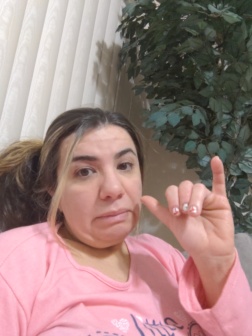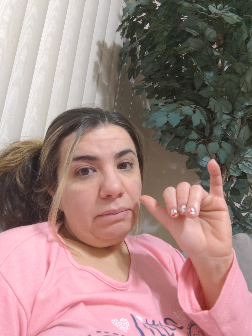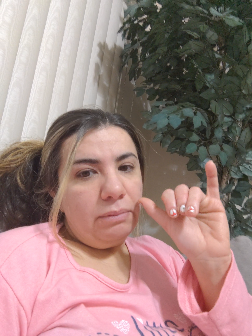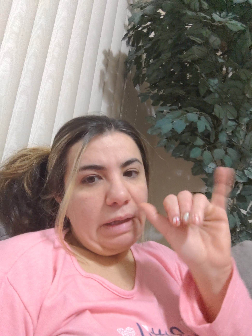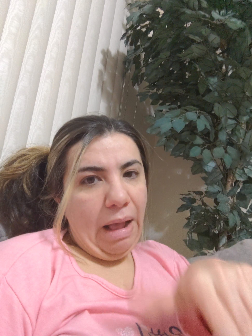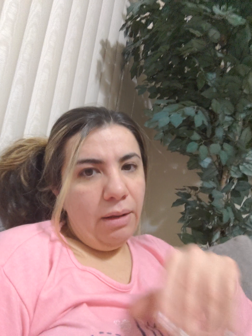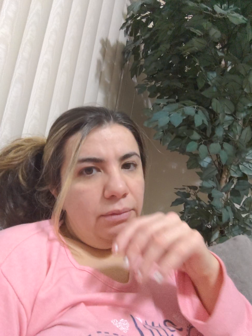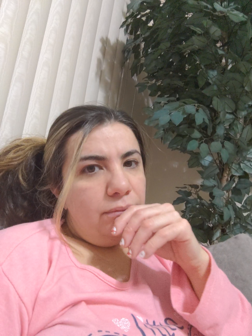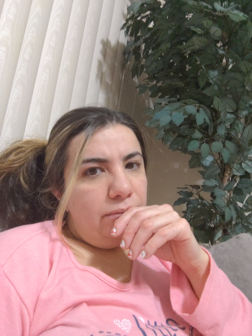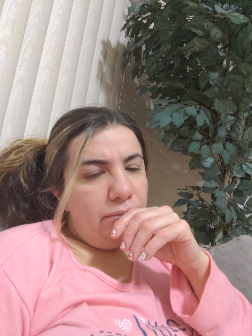that